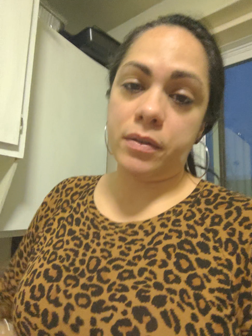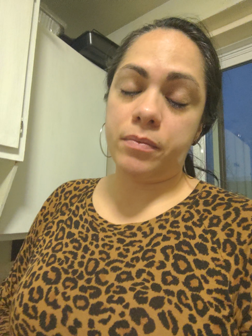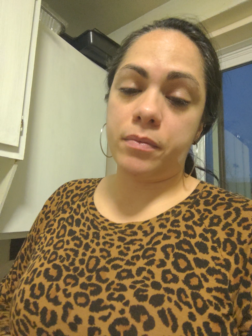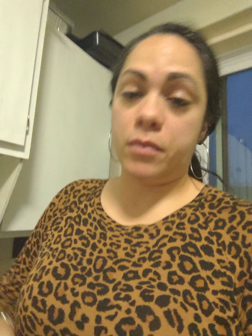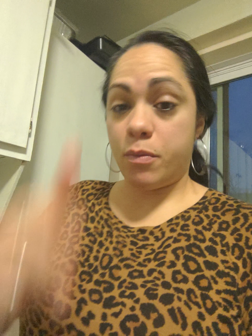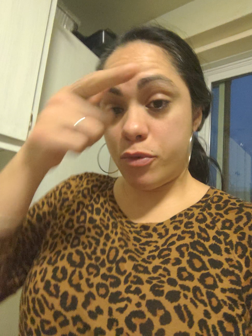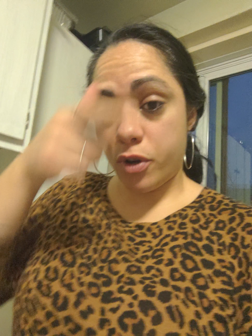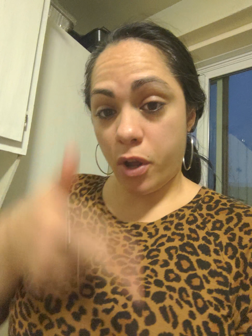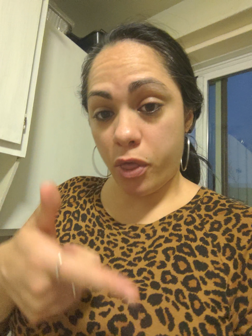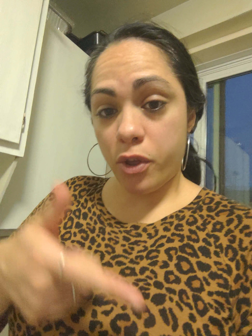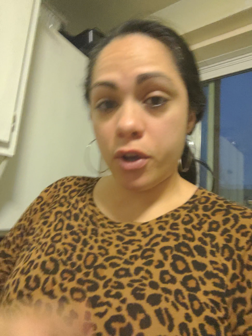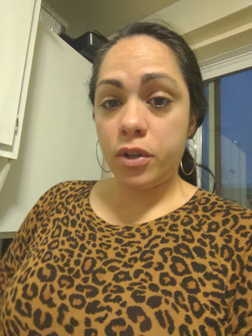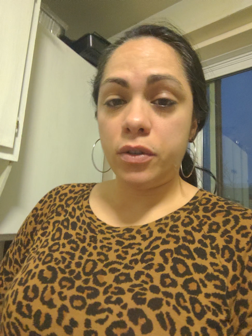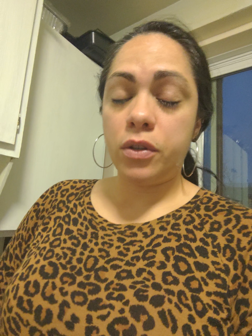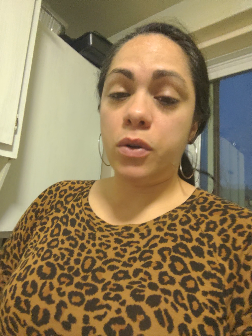brother